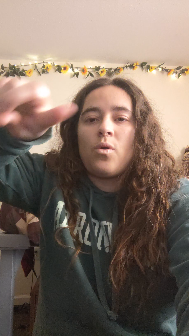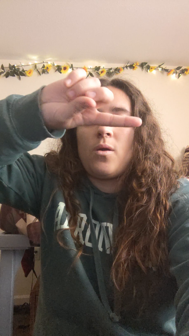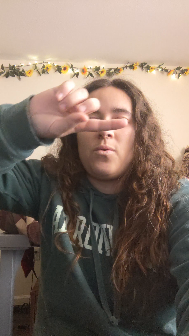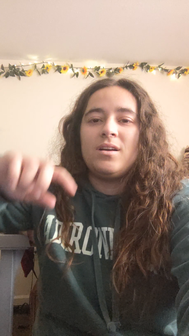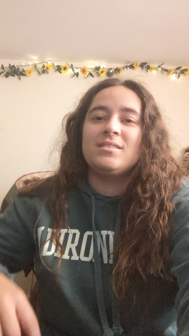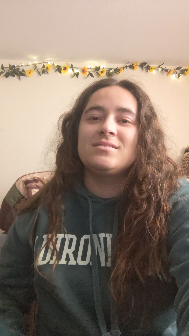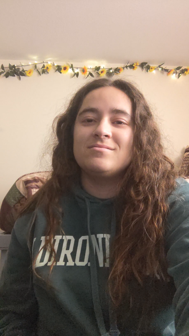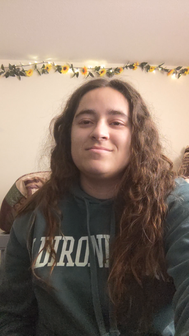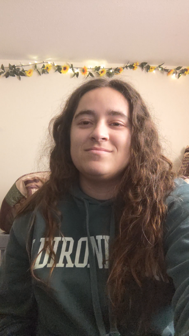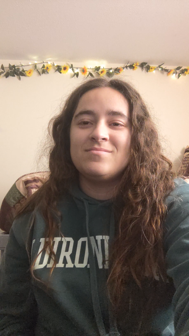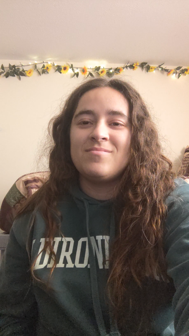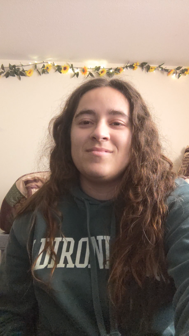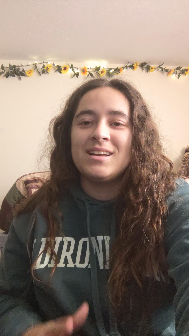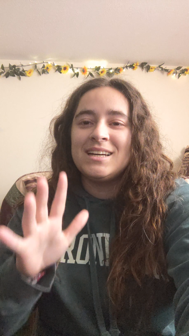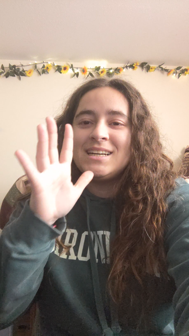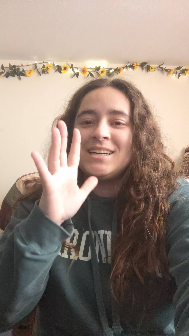lady